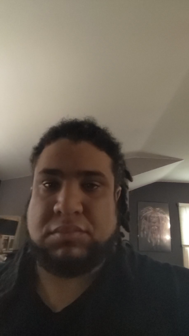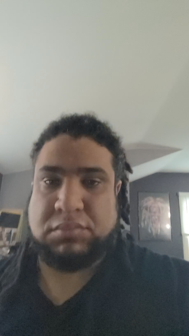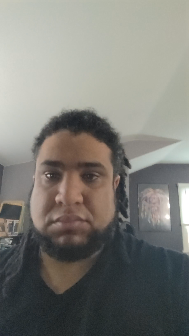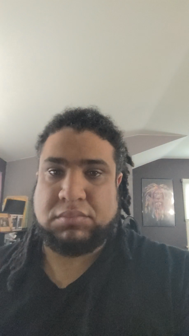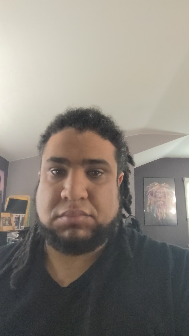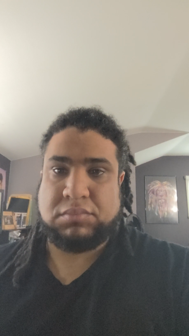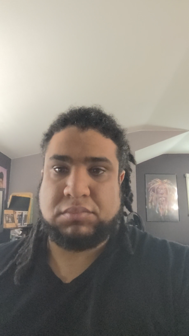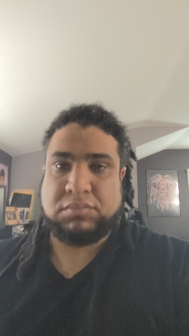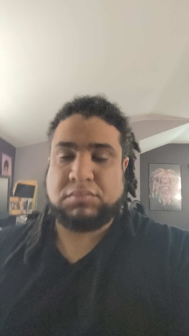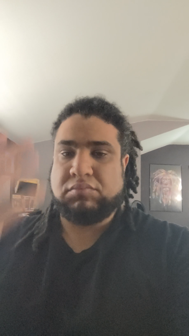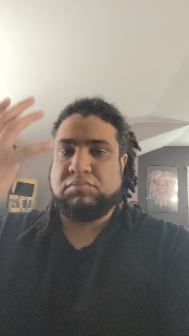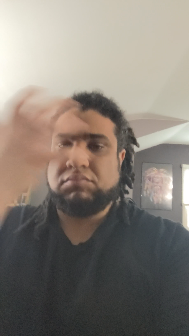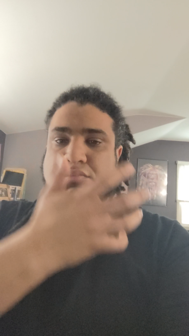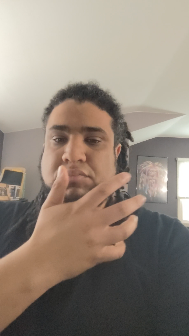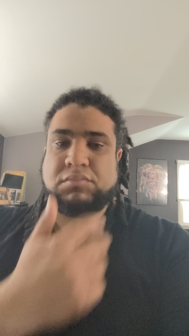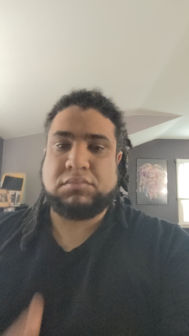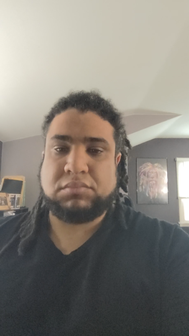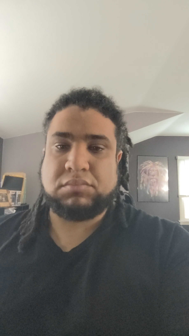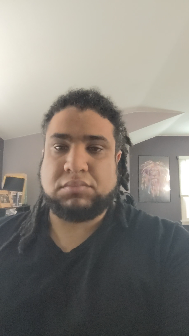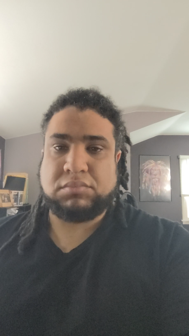dark